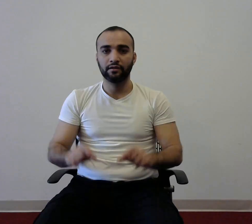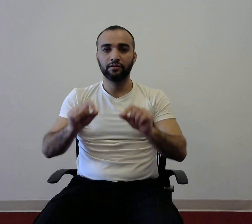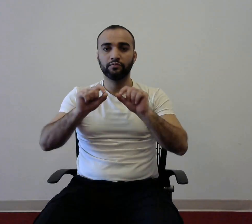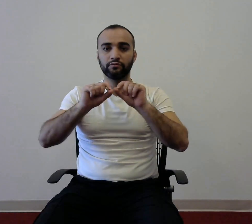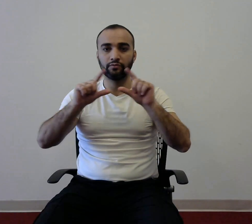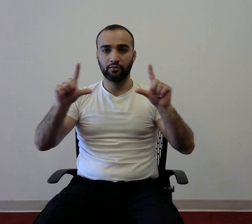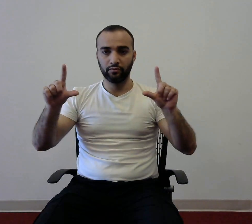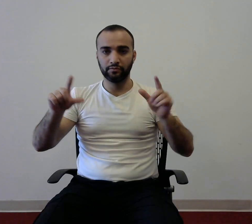məktəb